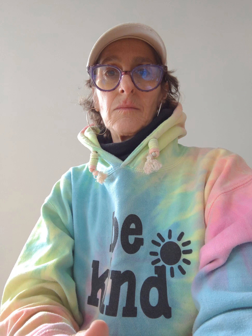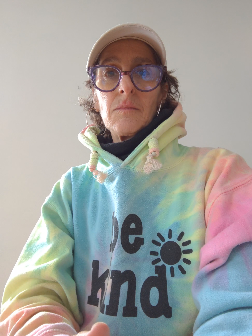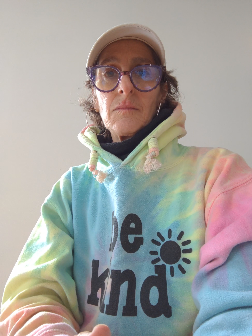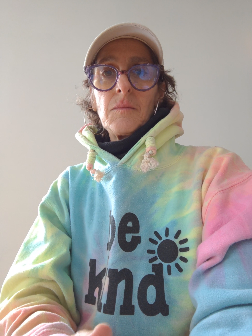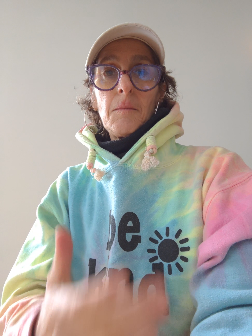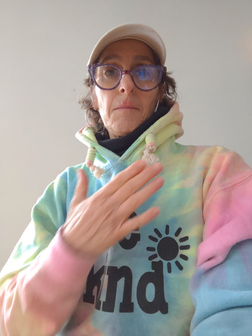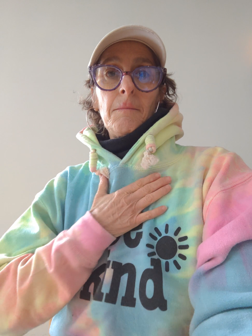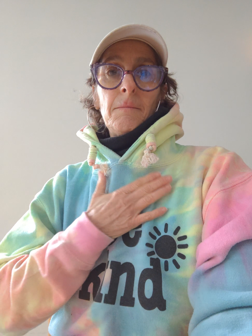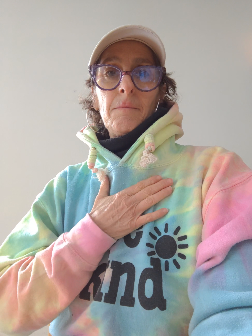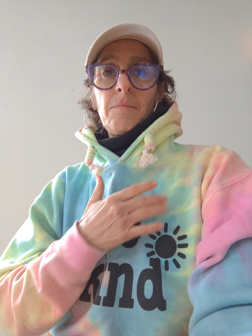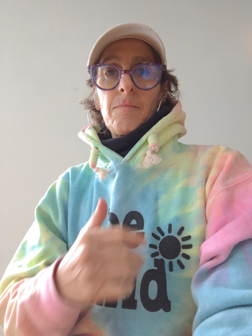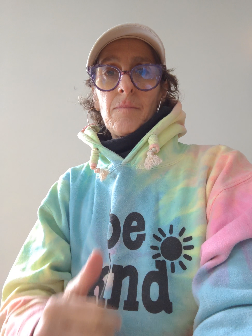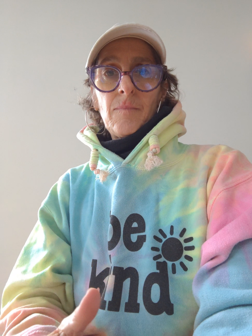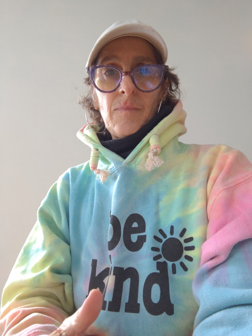my